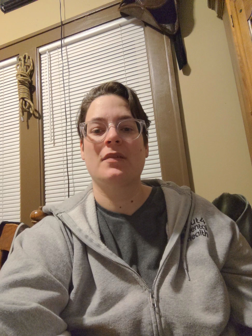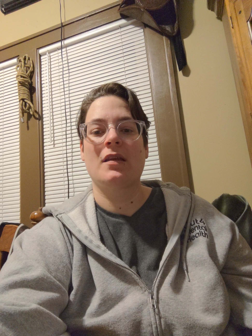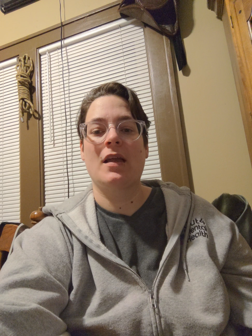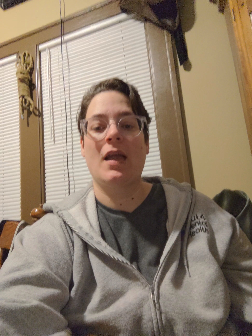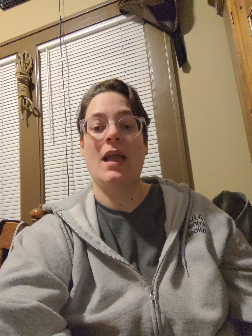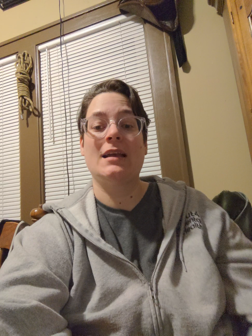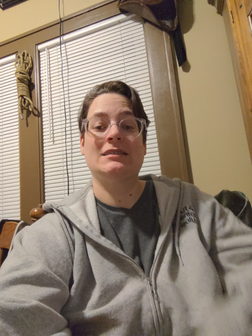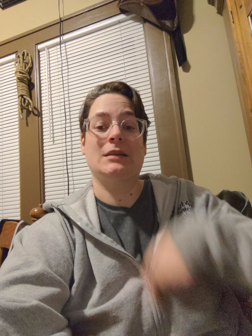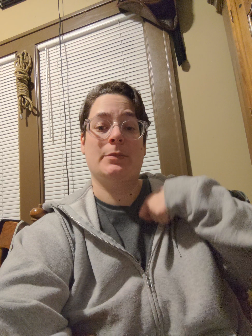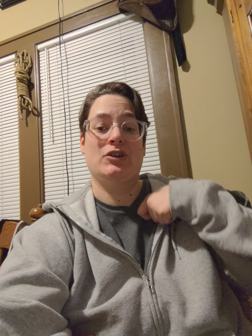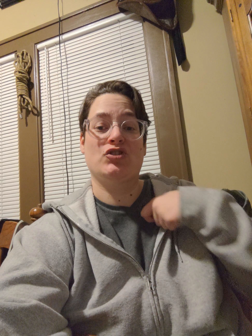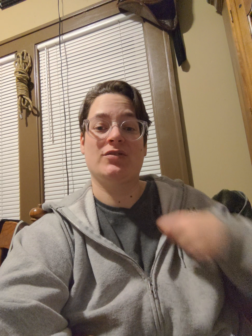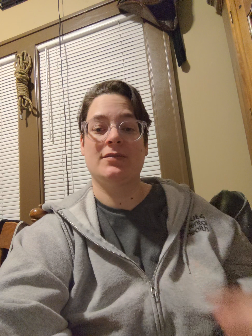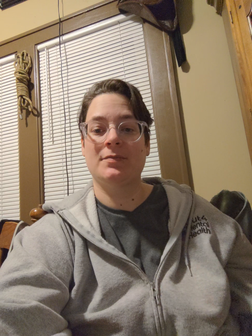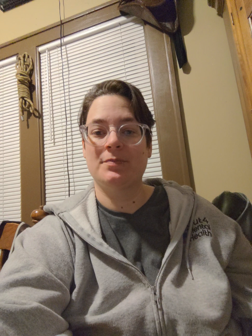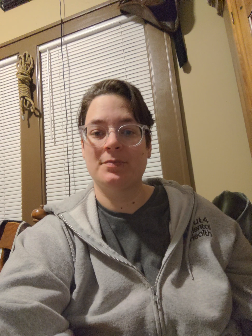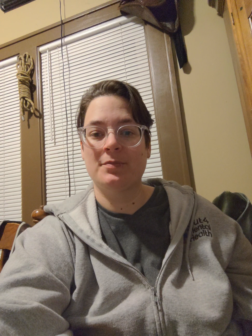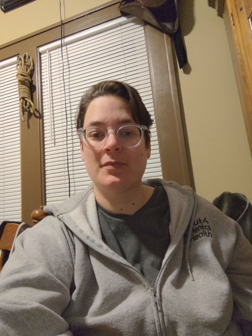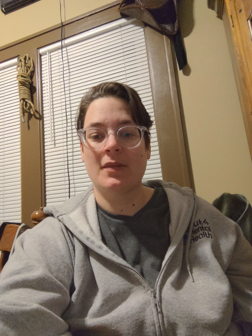zipper